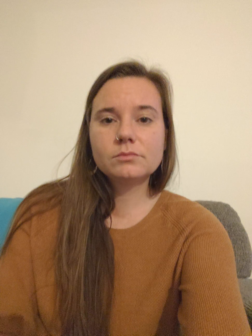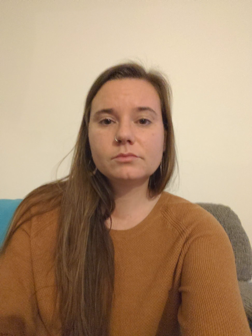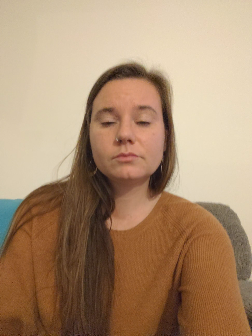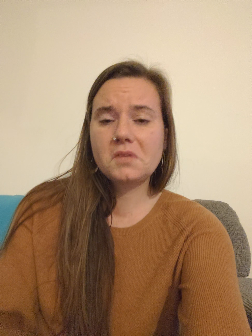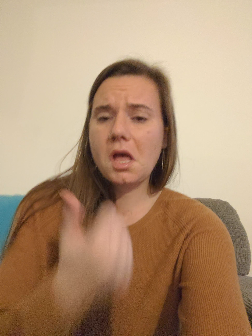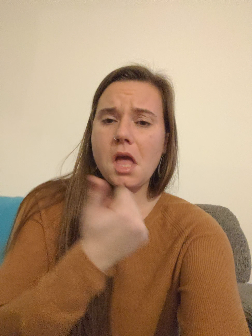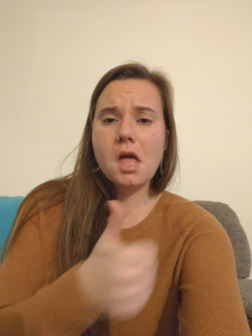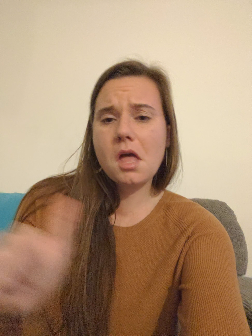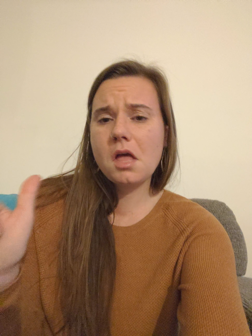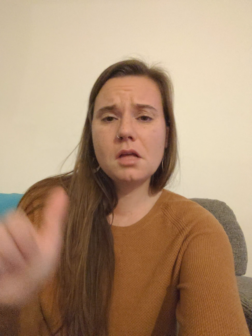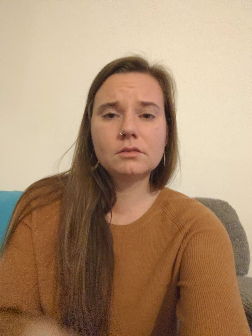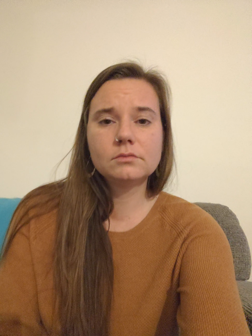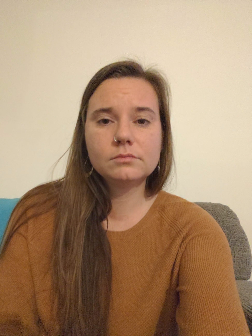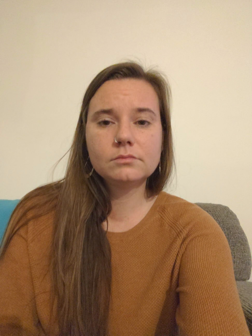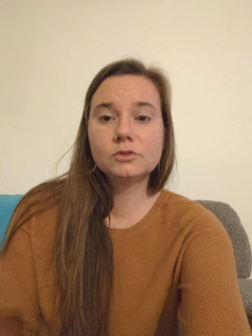any